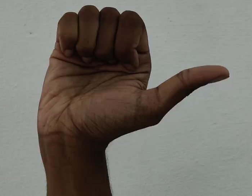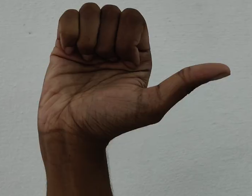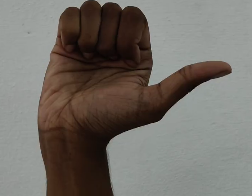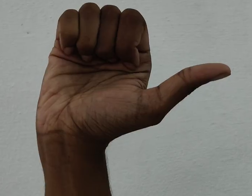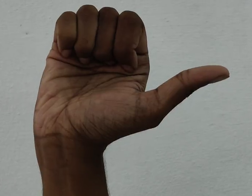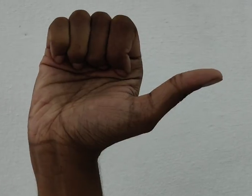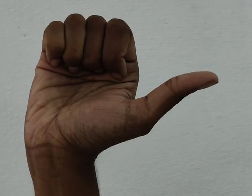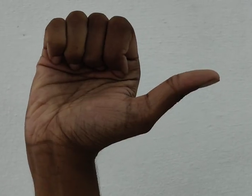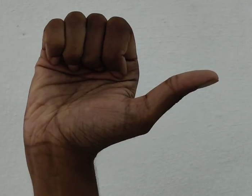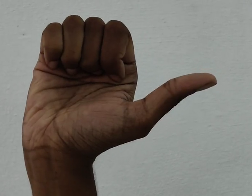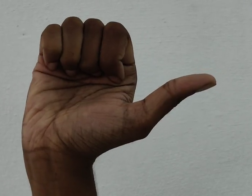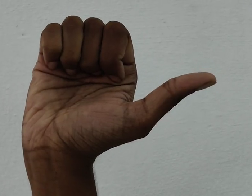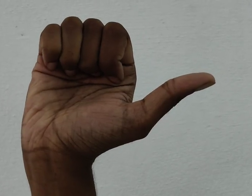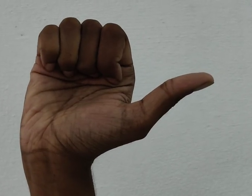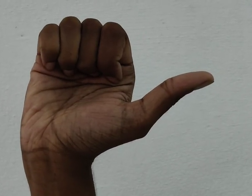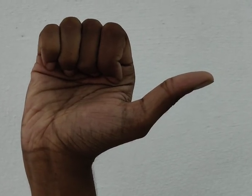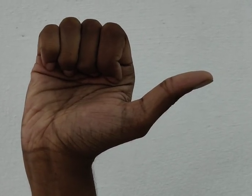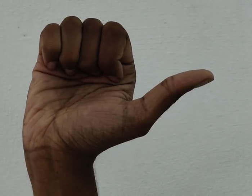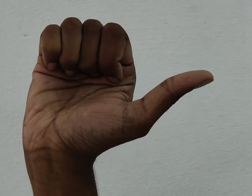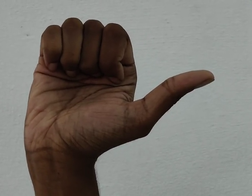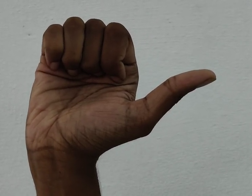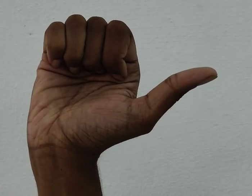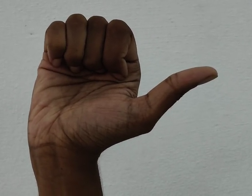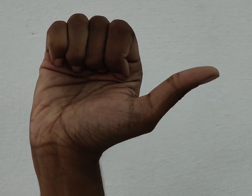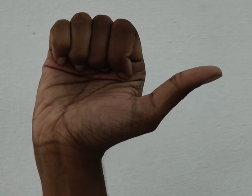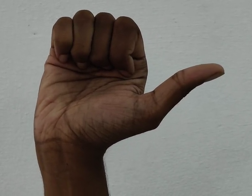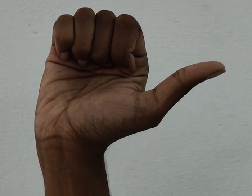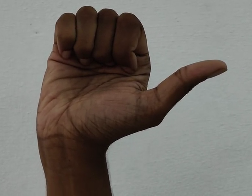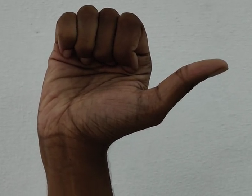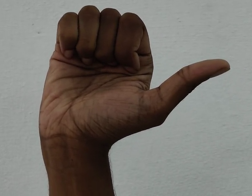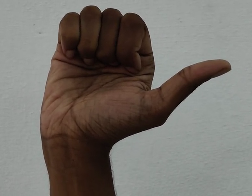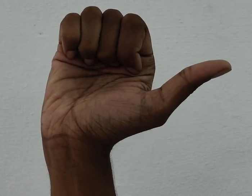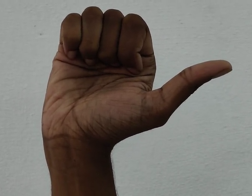എ